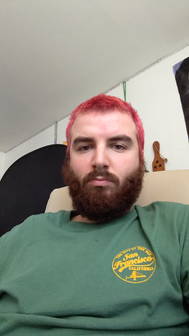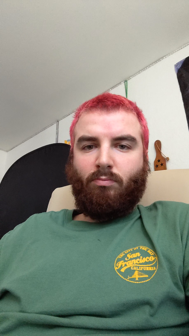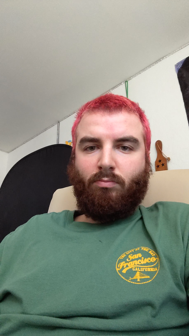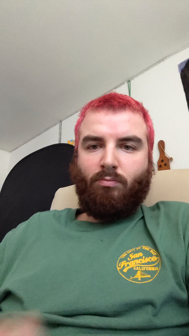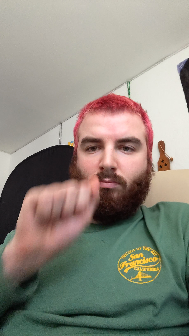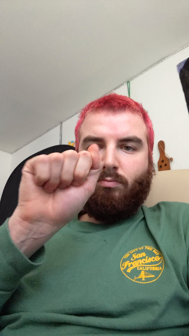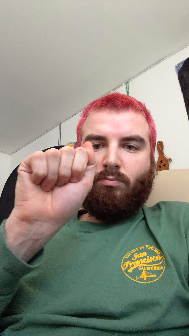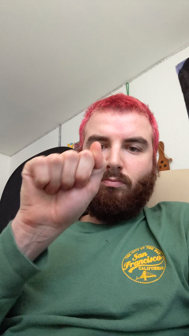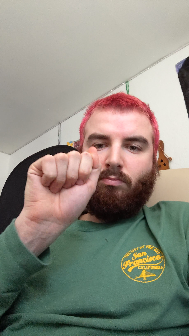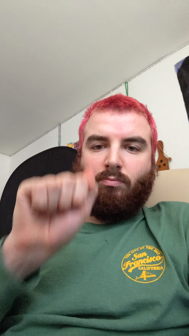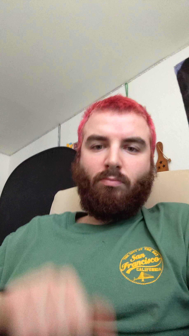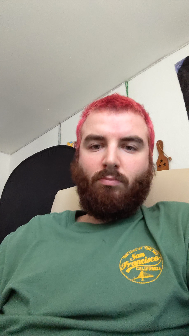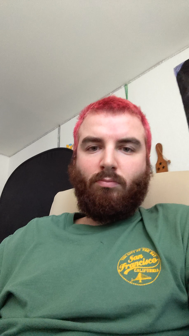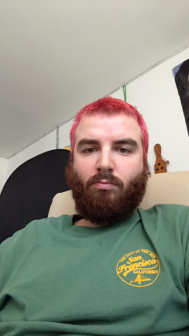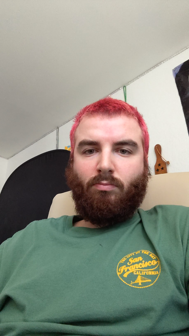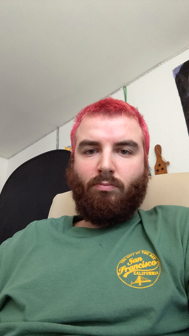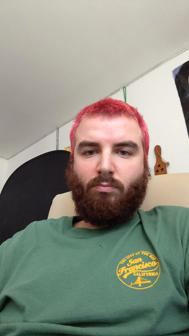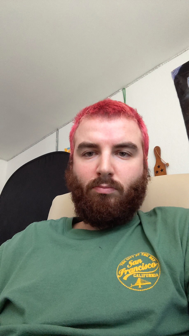knock